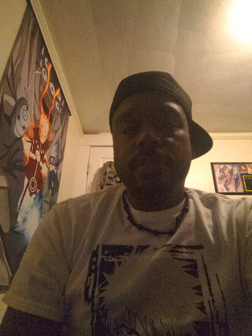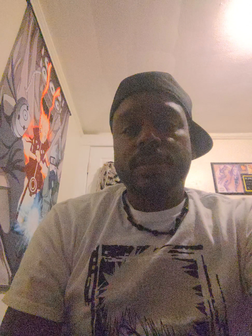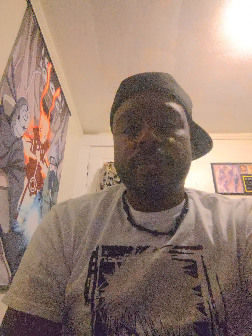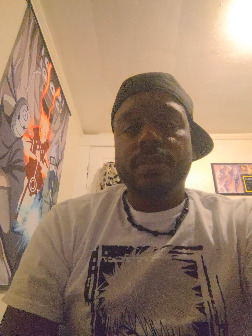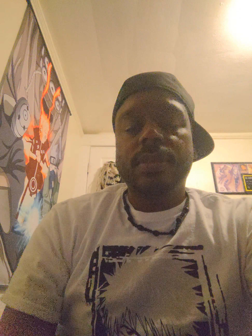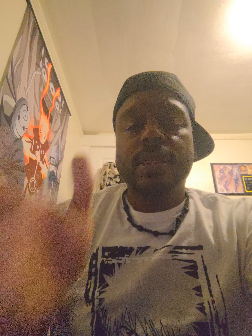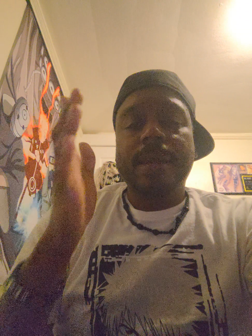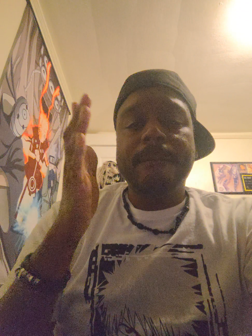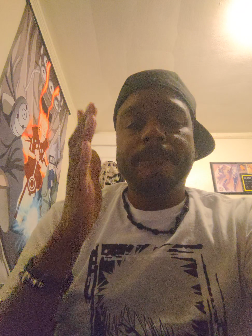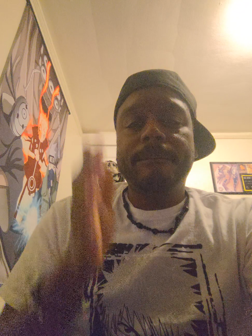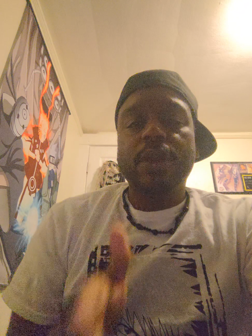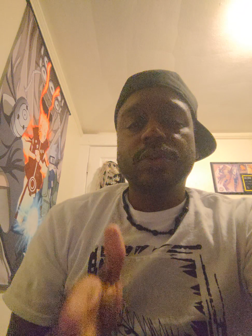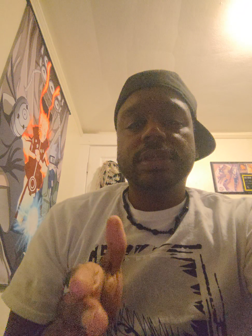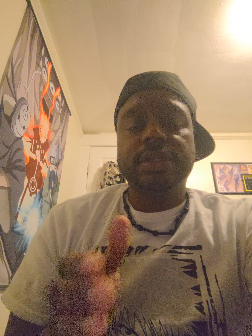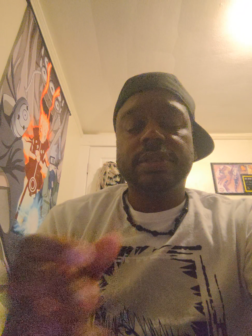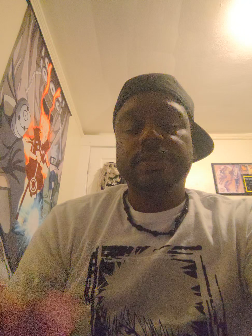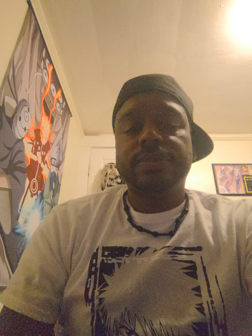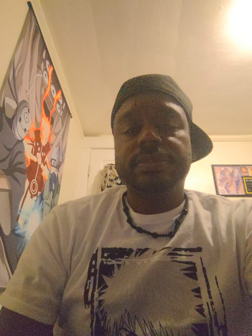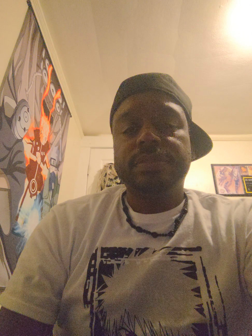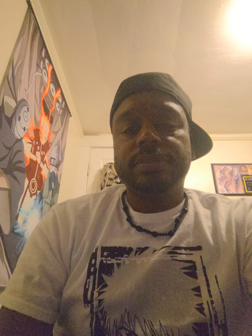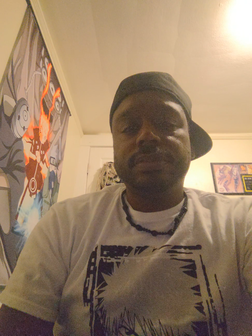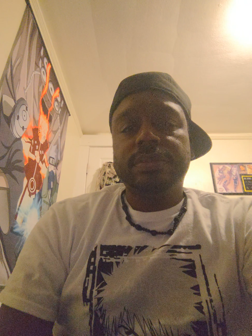person